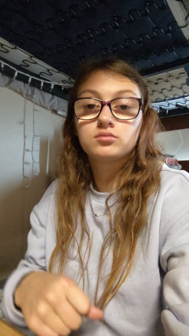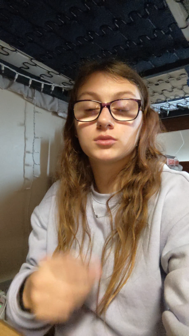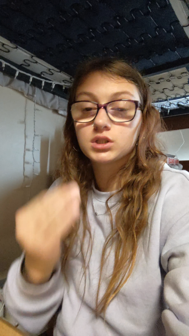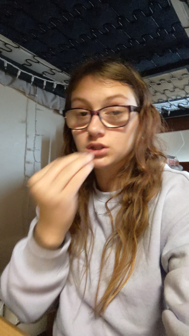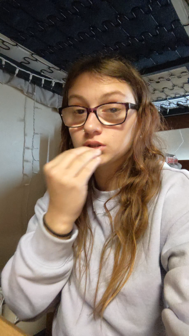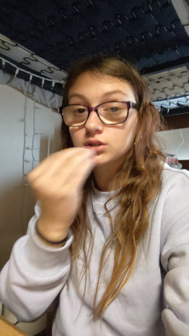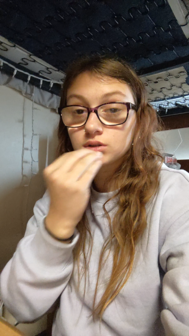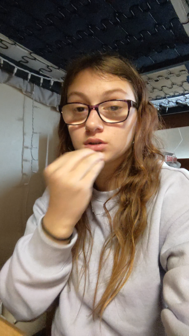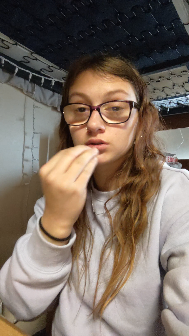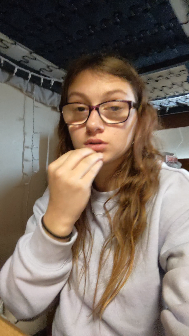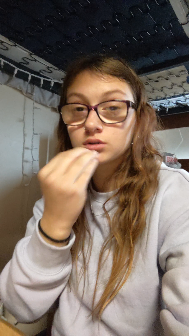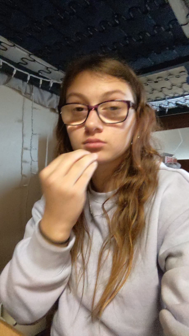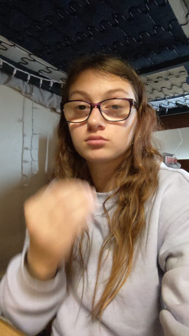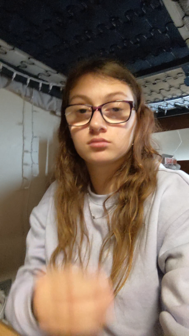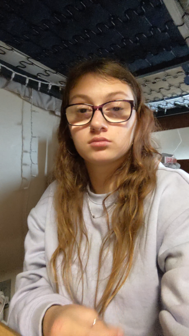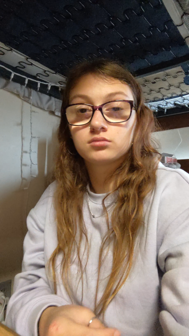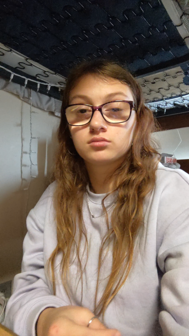eat